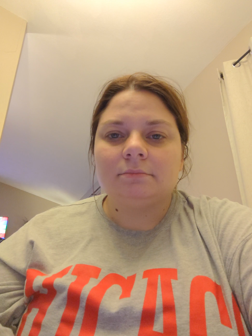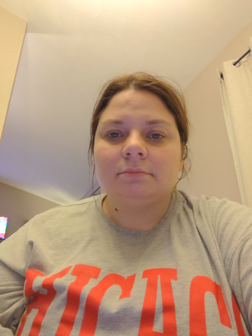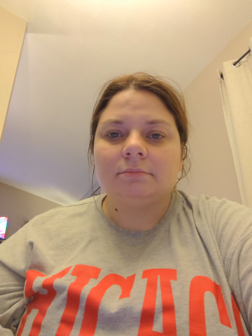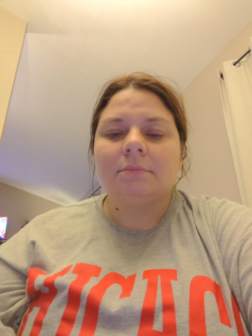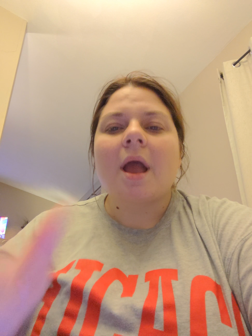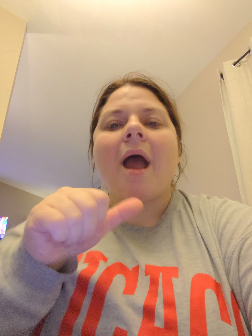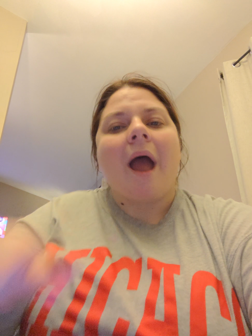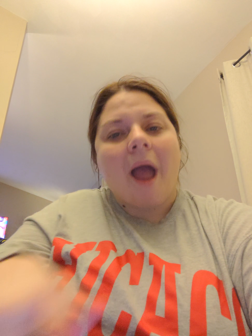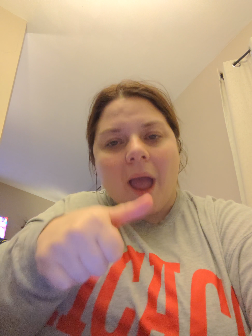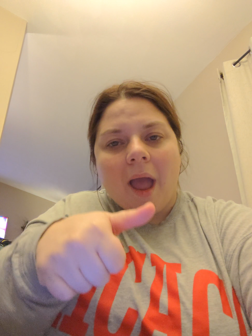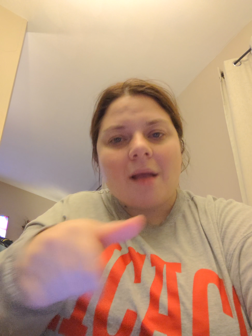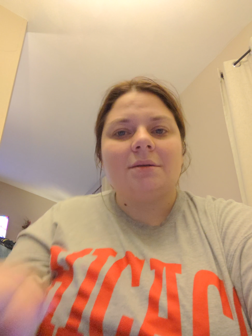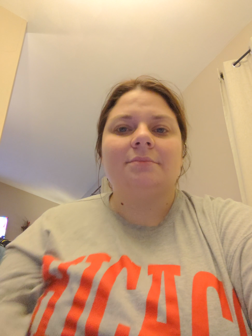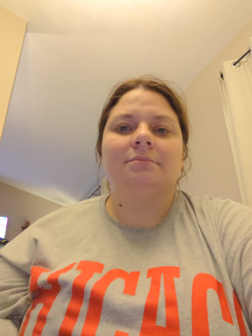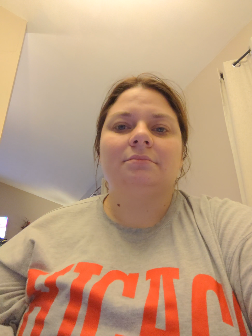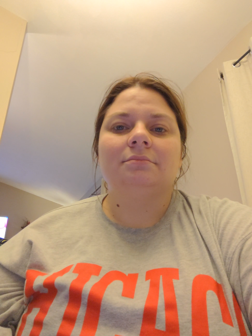hide